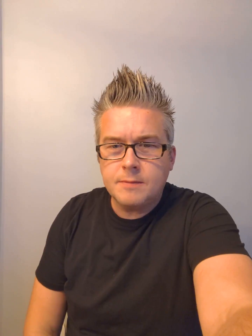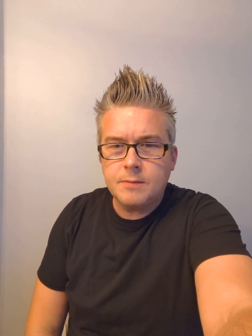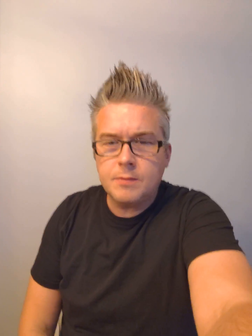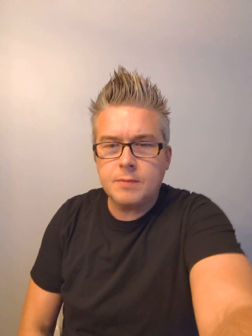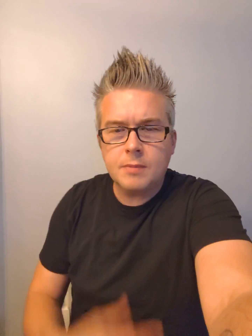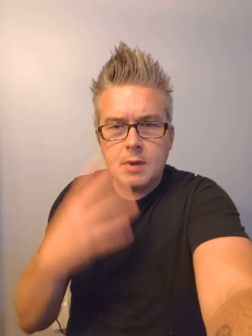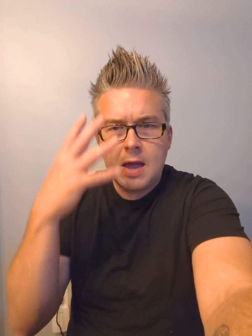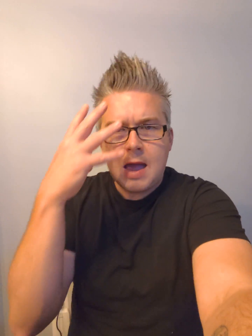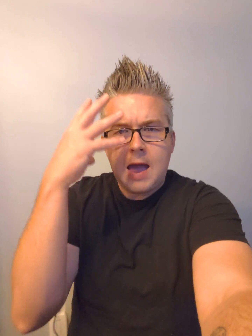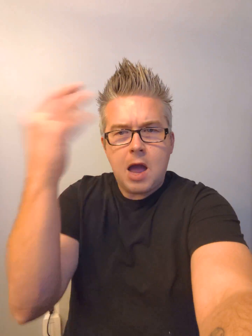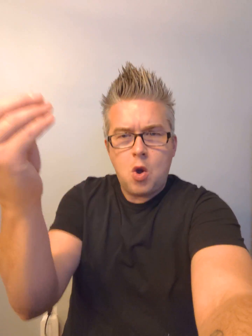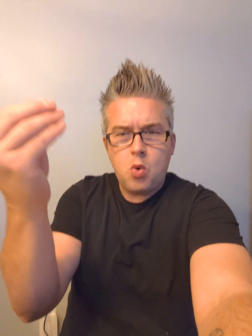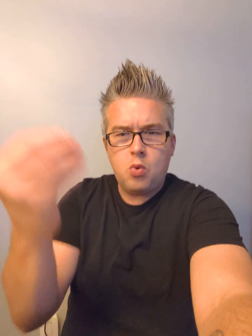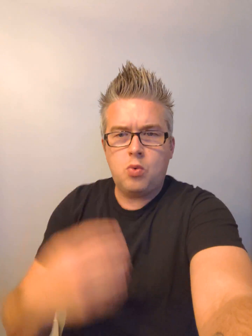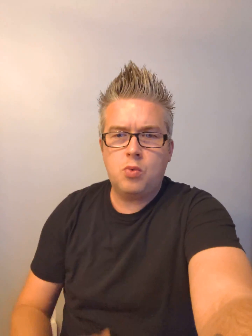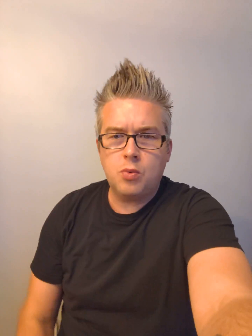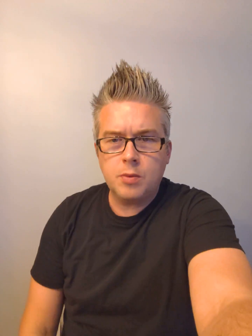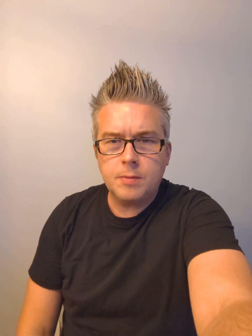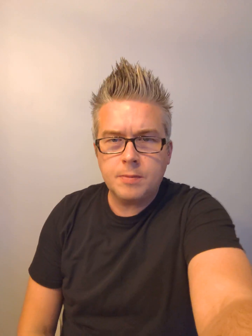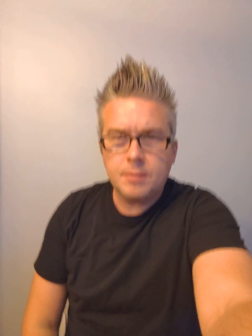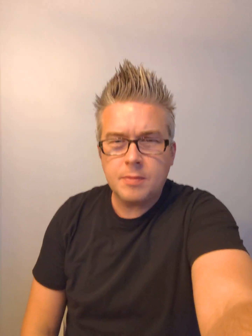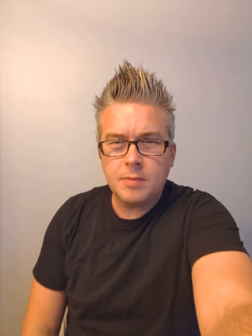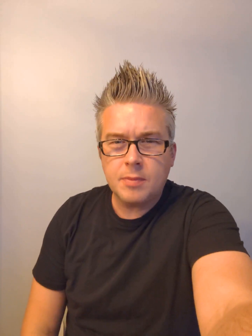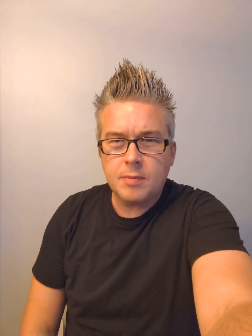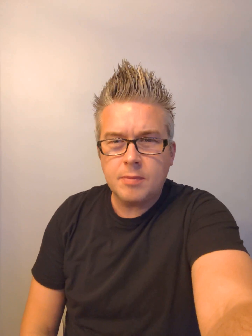going to